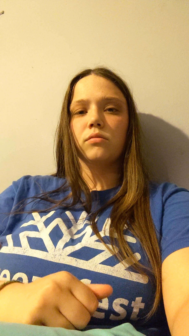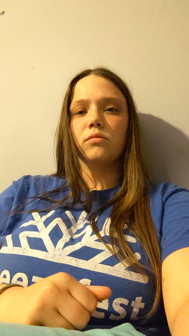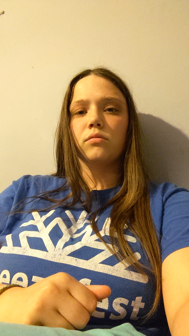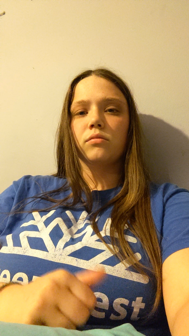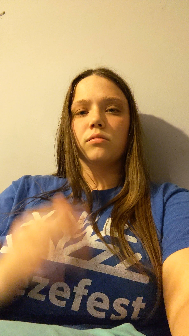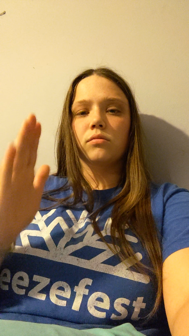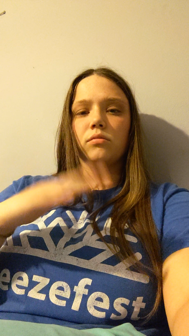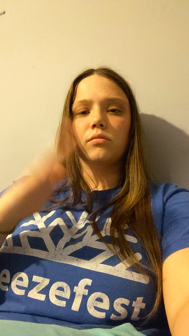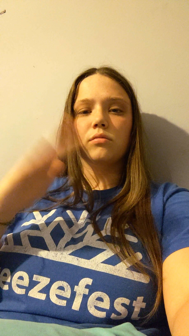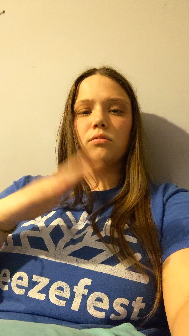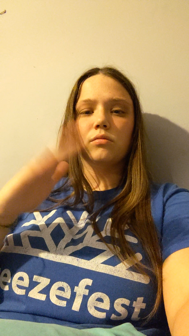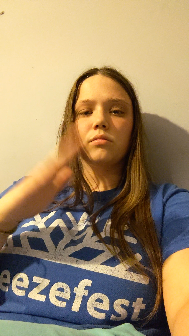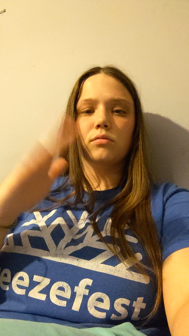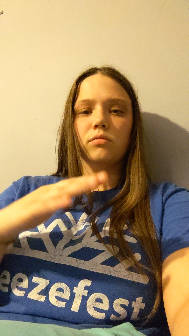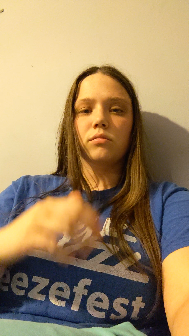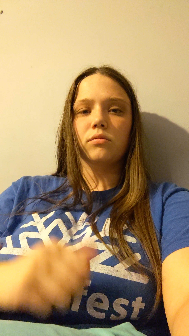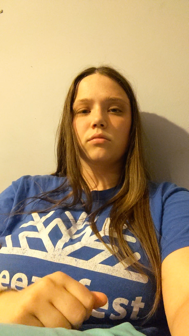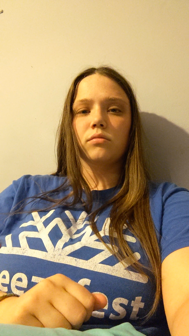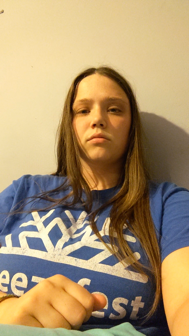clap